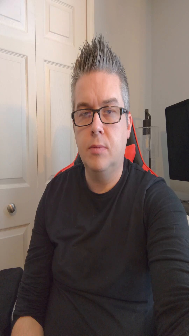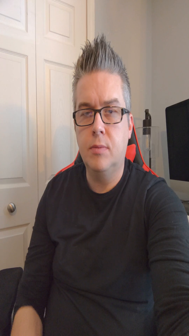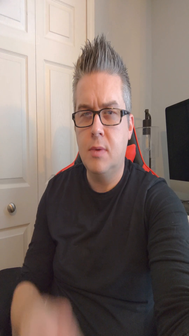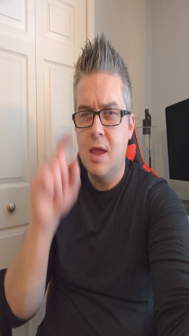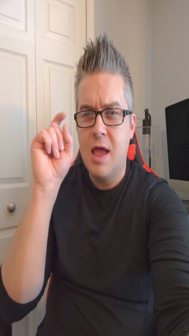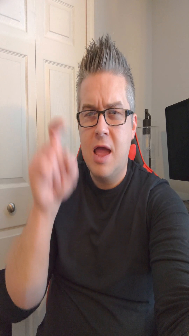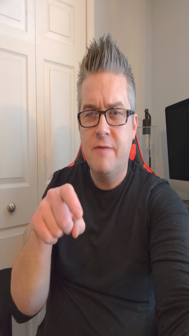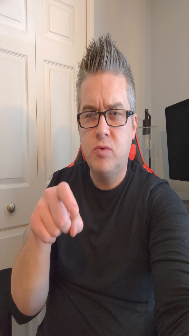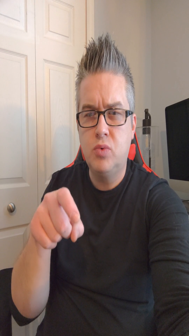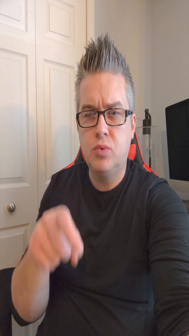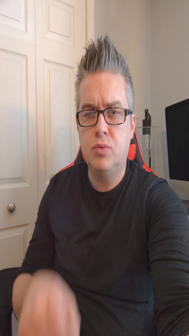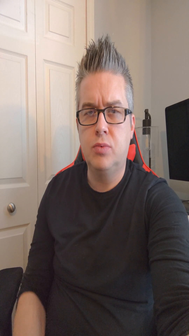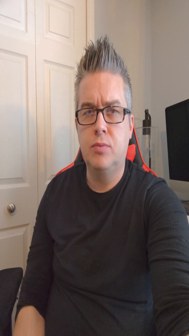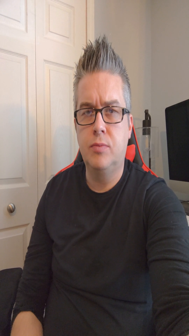have to